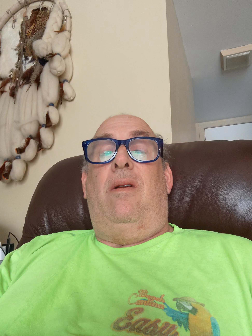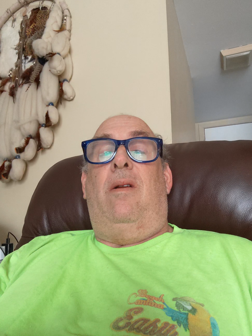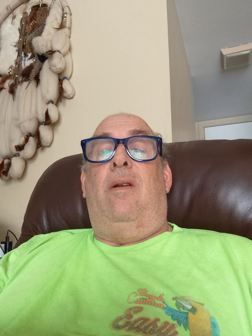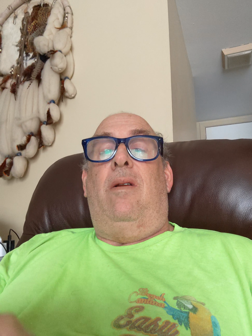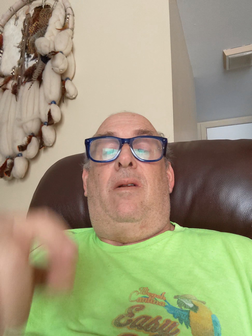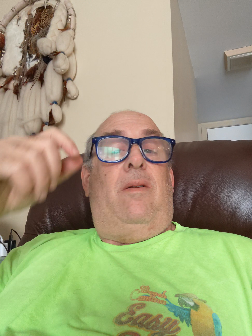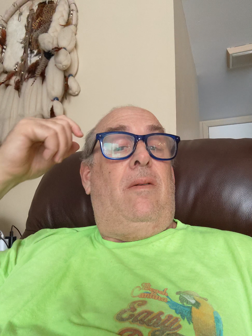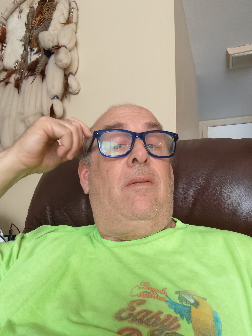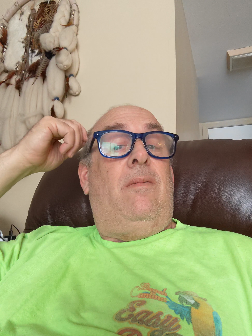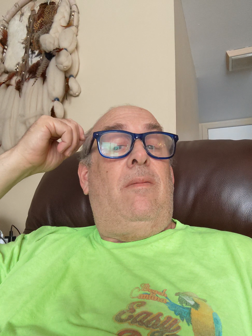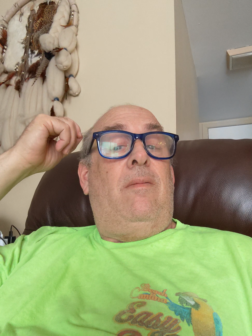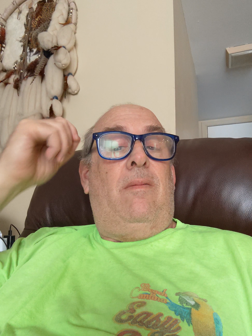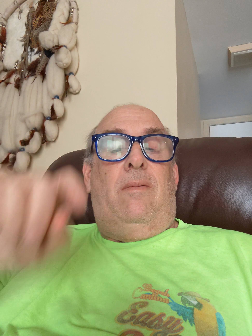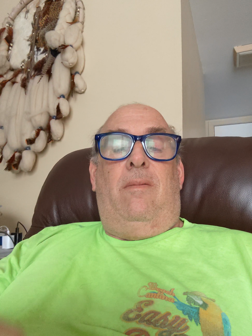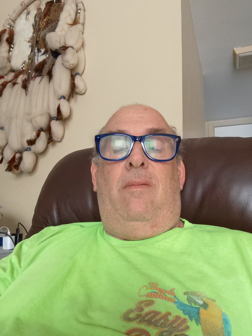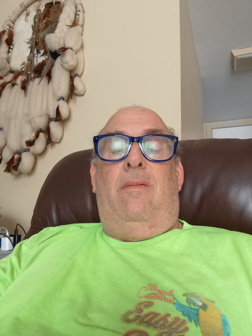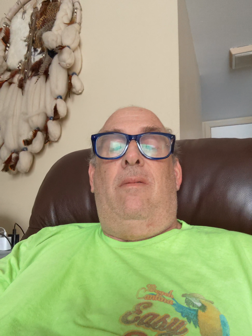hair